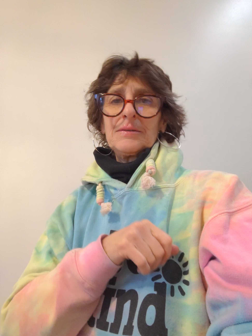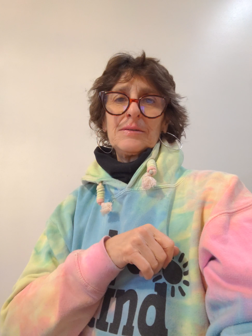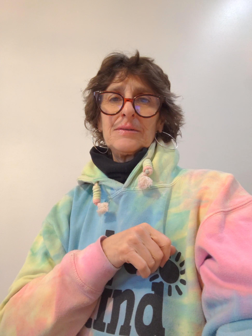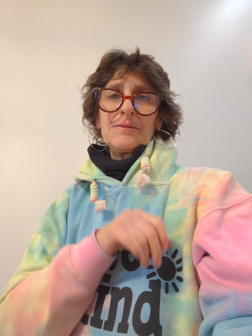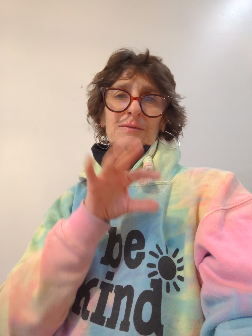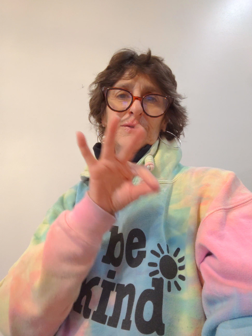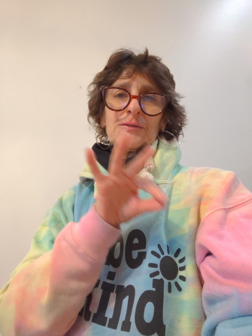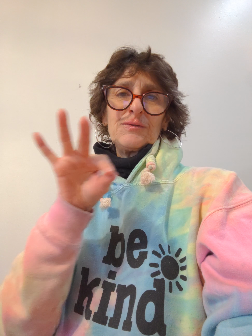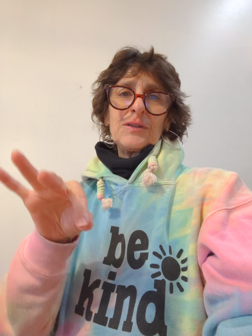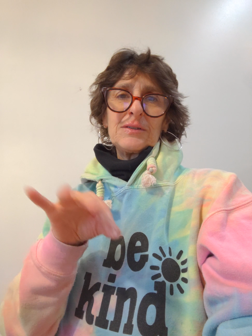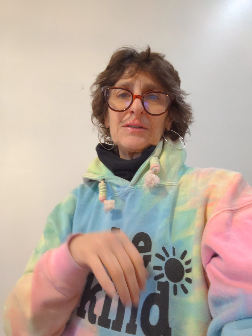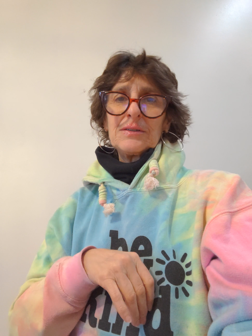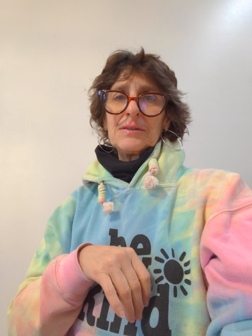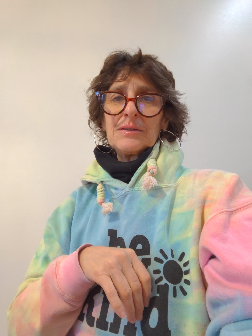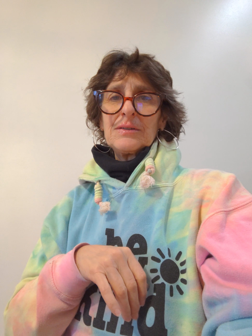french fries